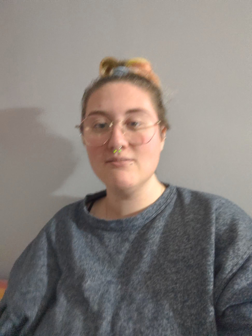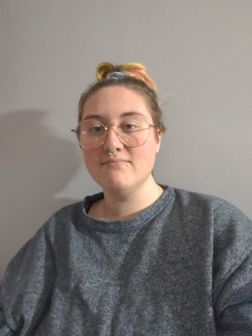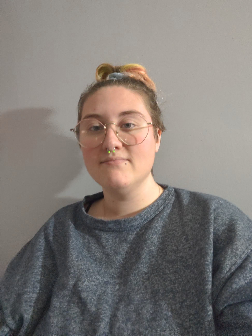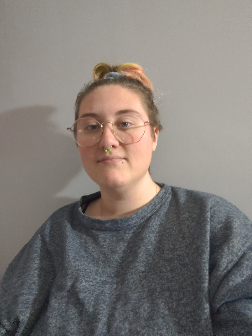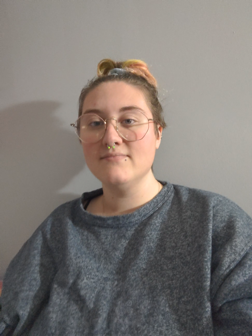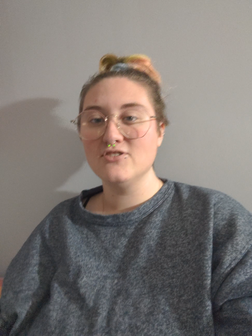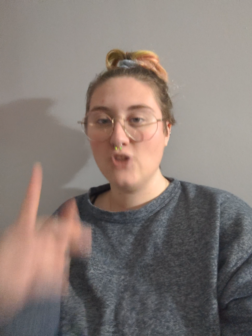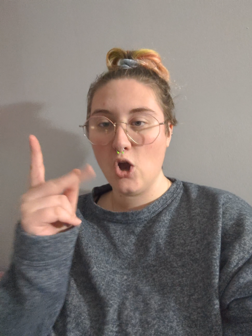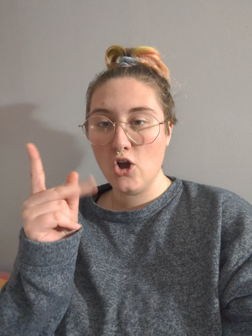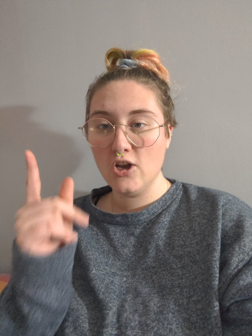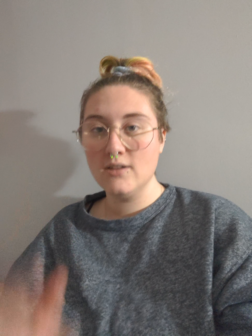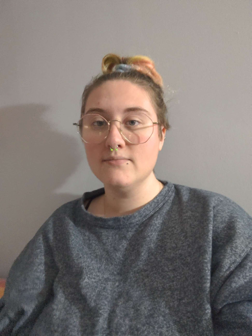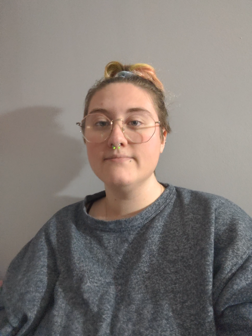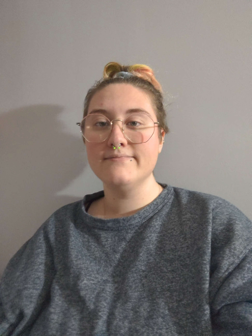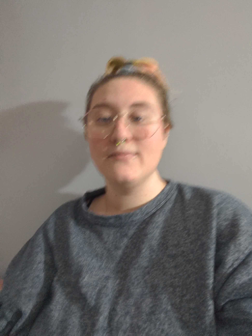dog